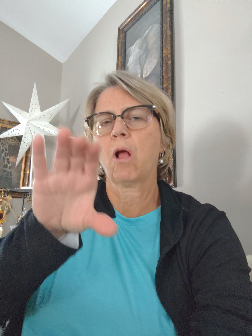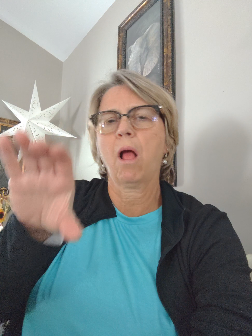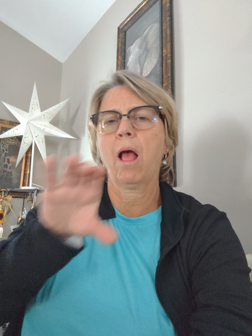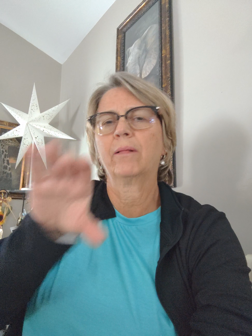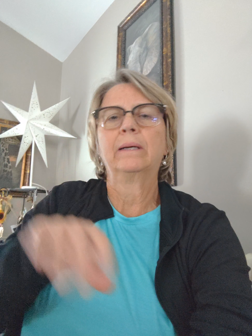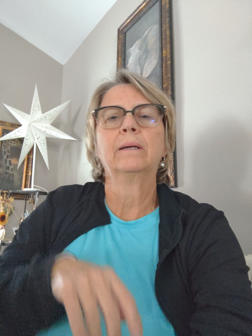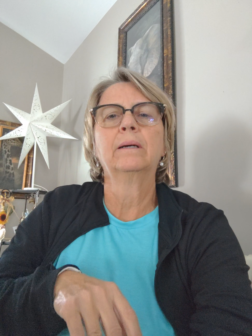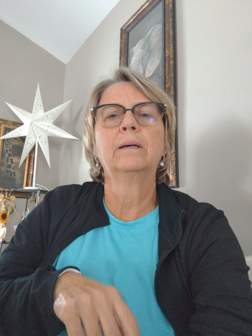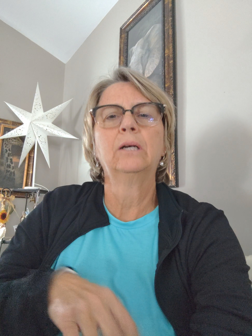chocolate